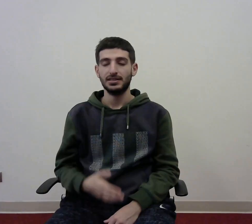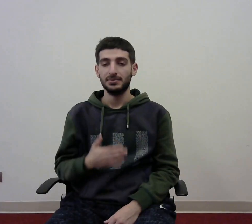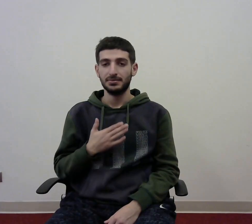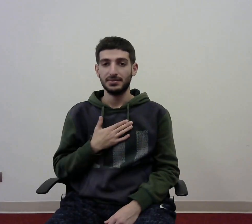mənə